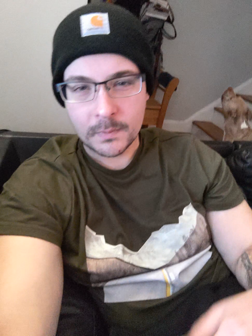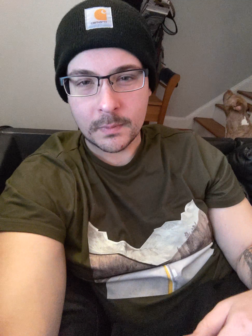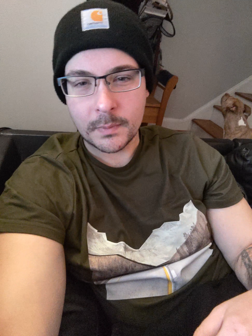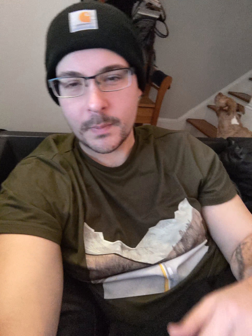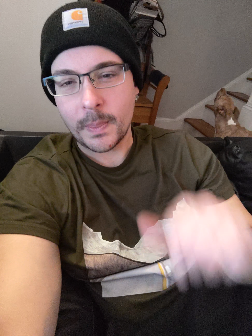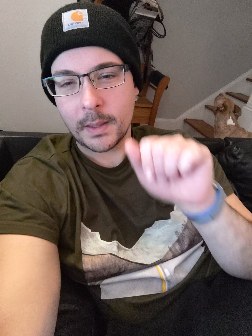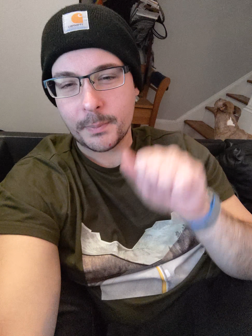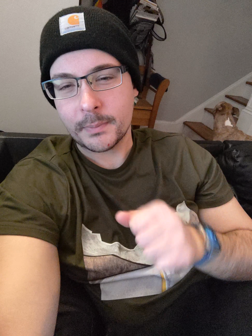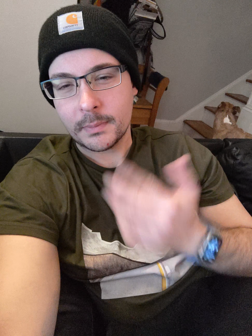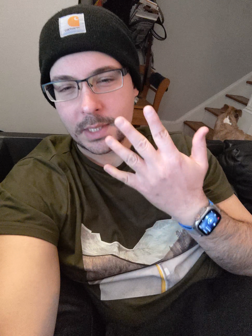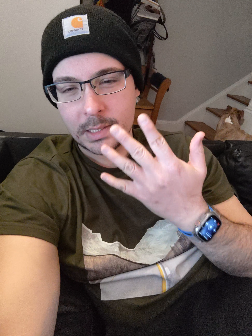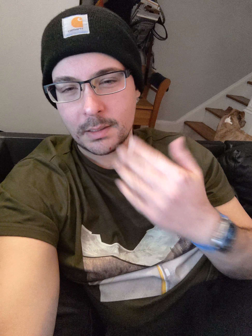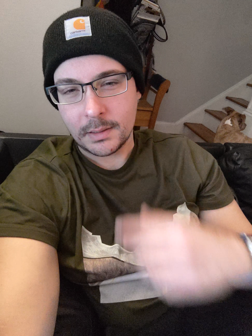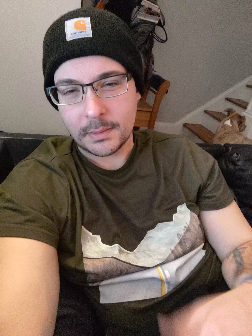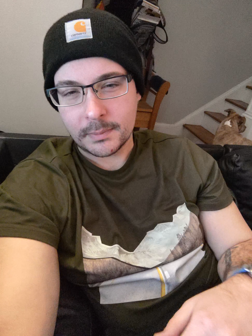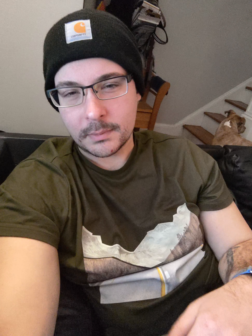mitten